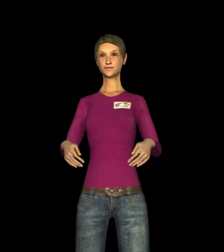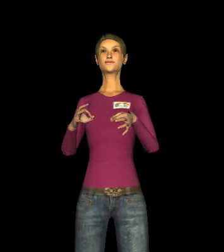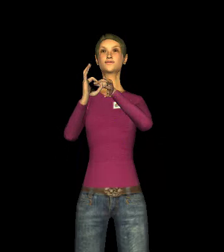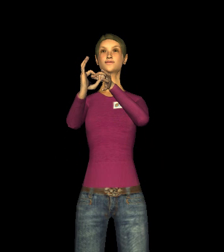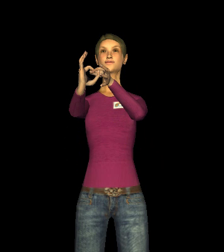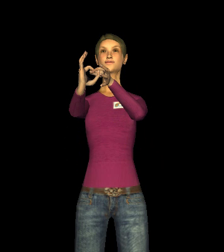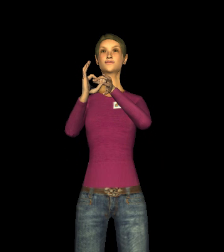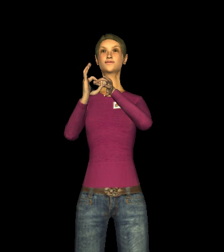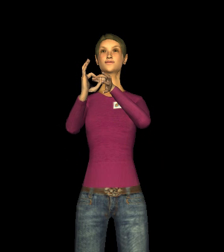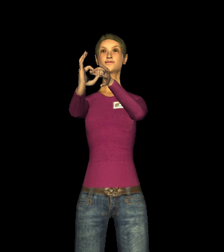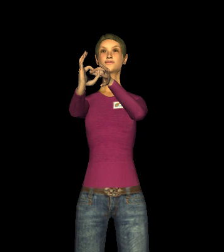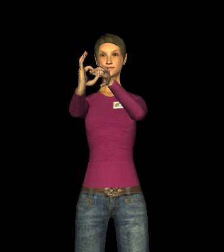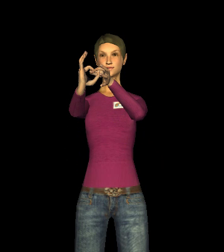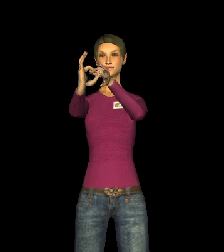علاقة